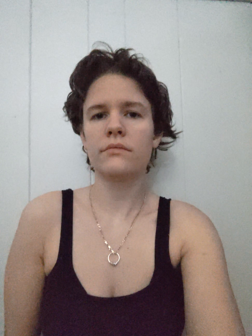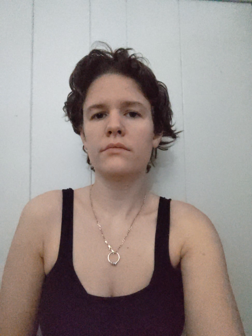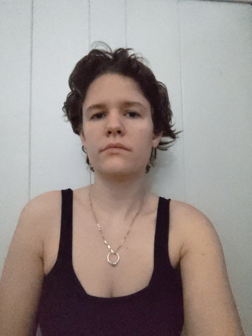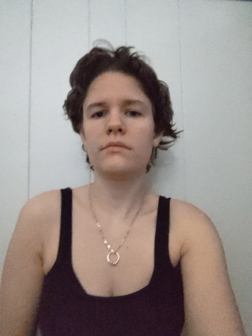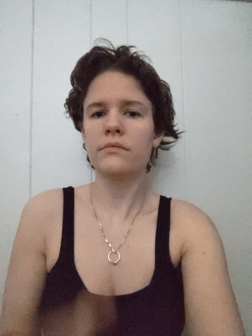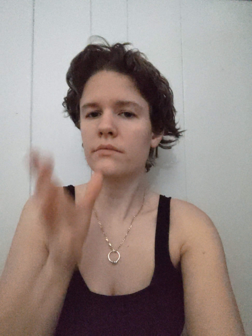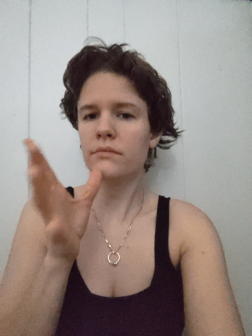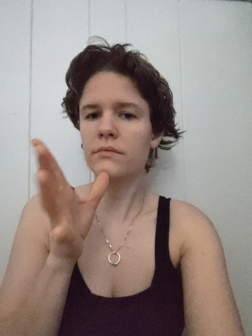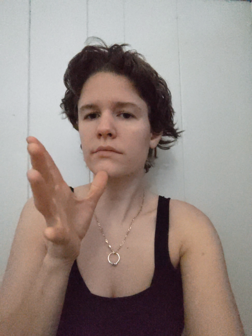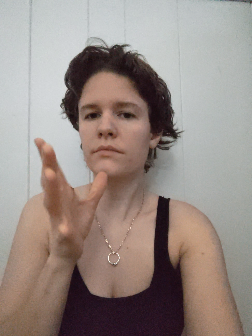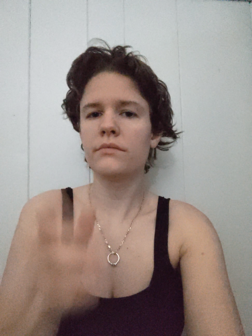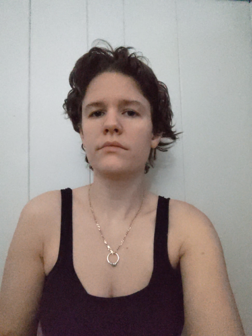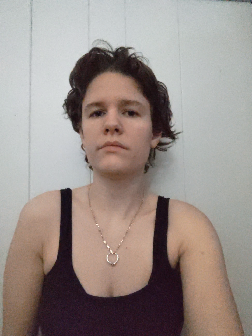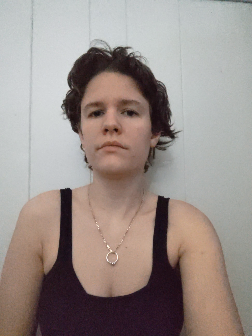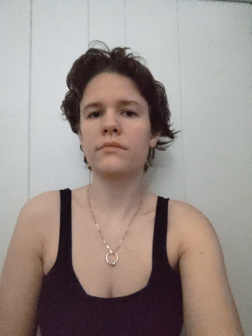mom